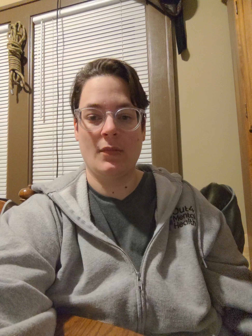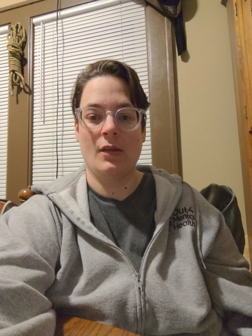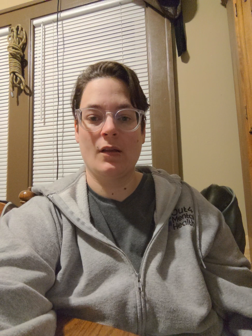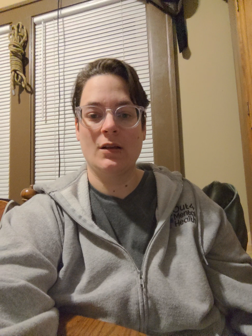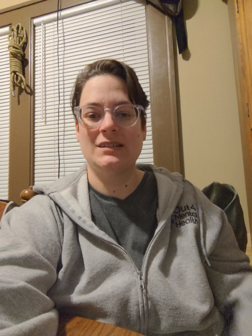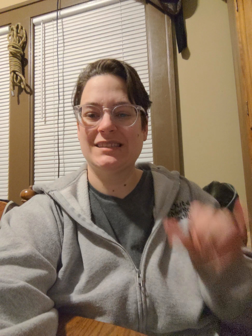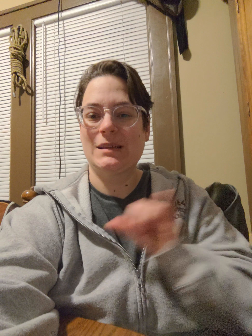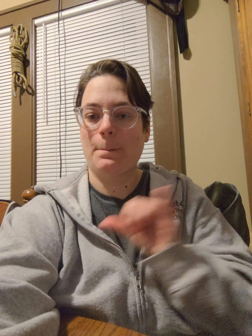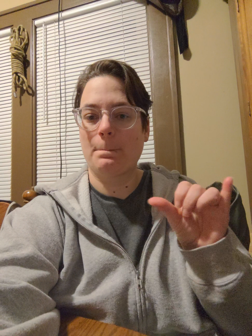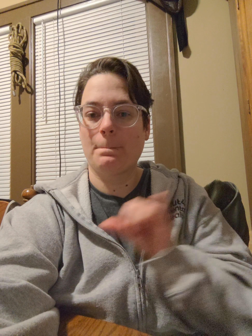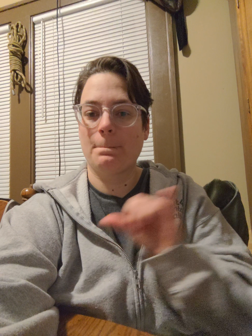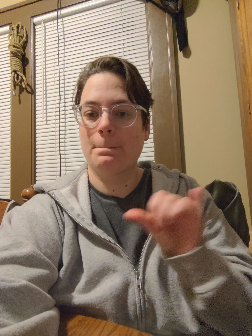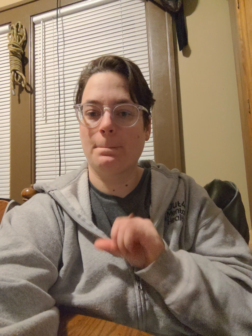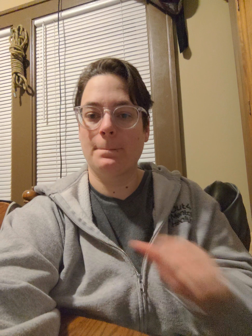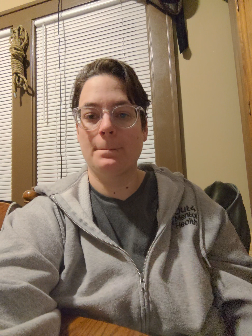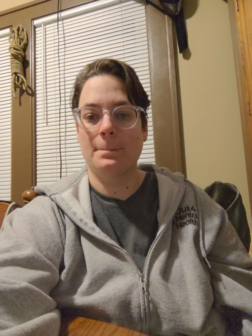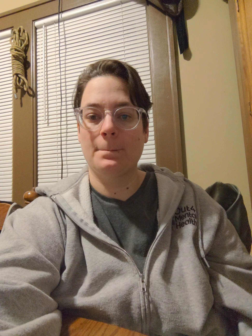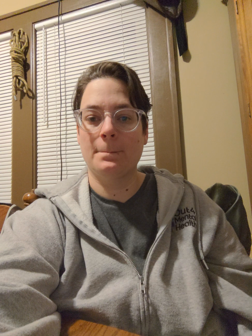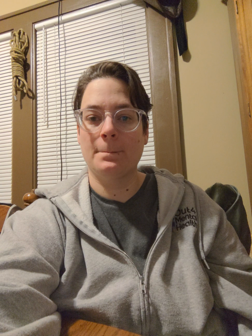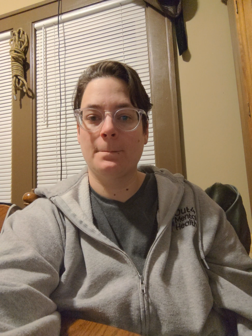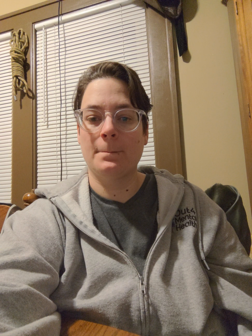same